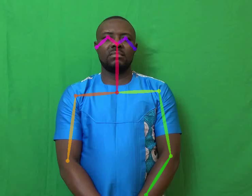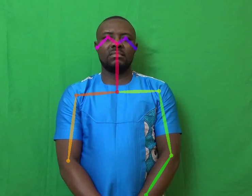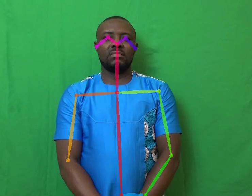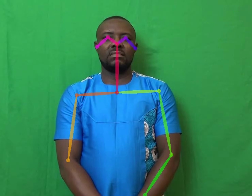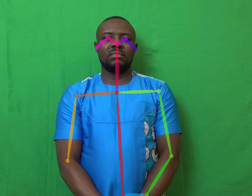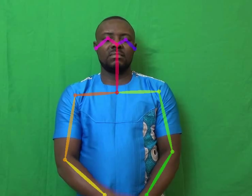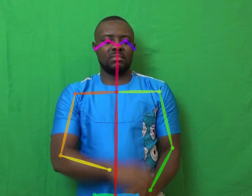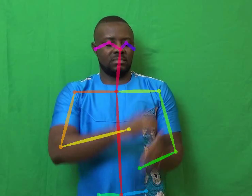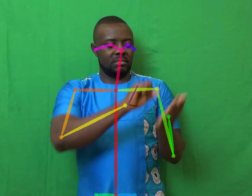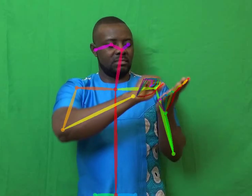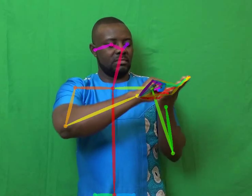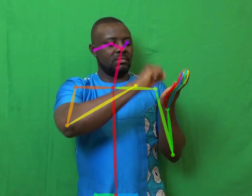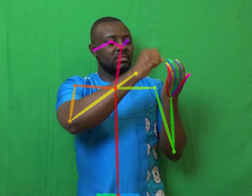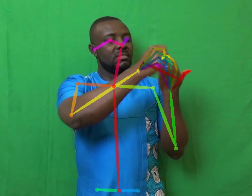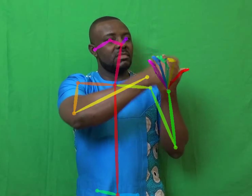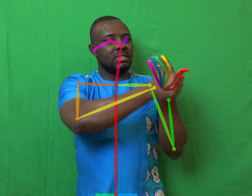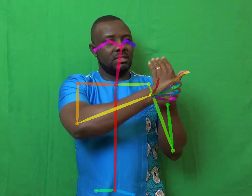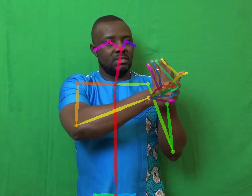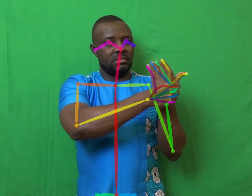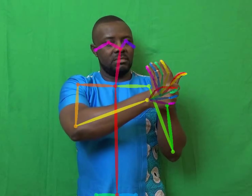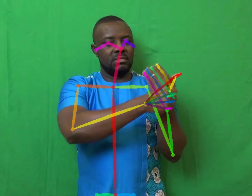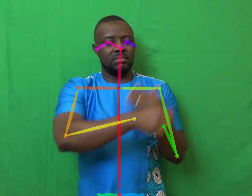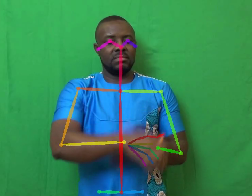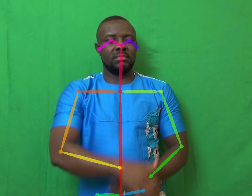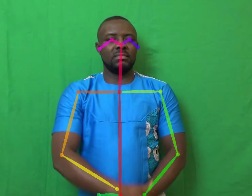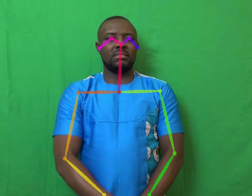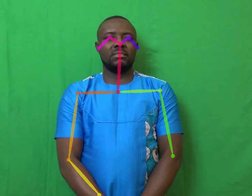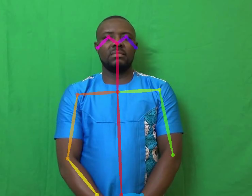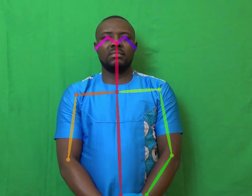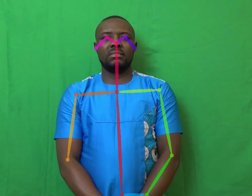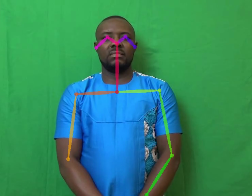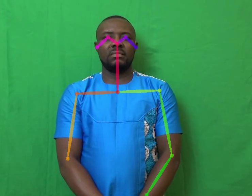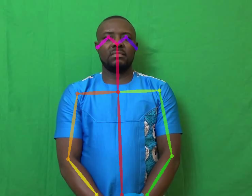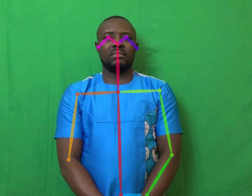September